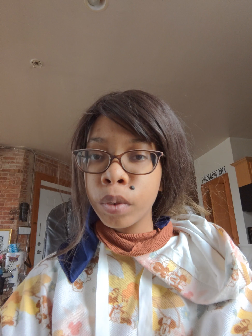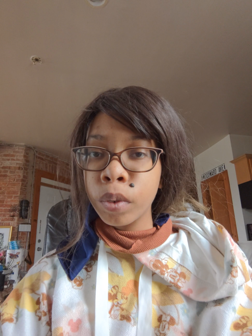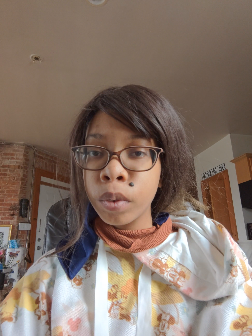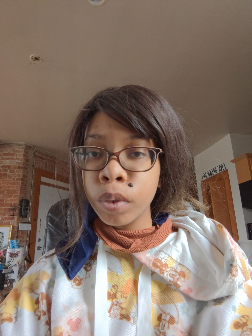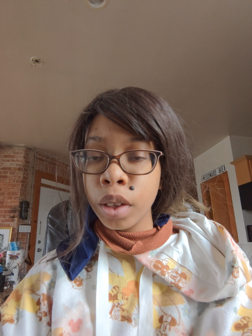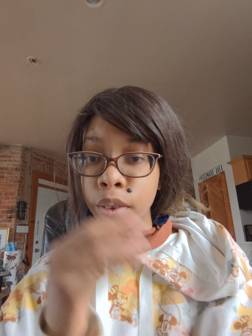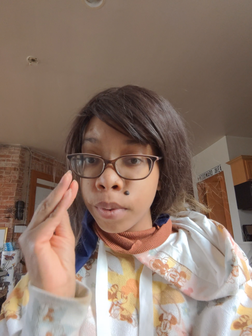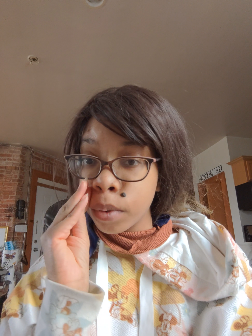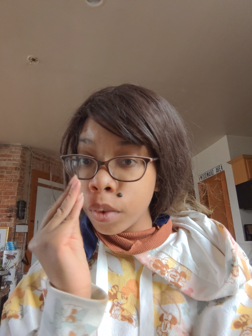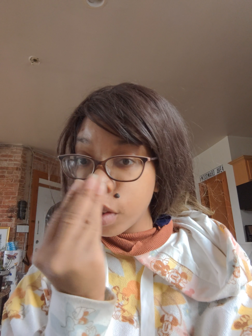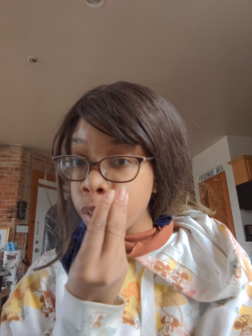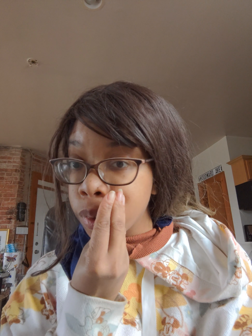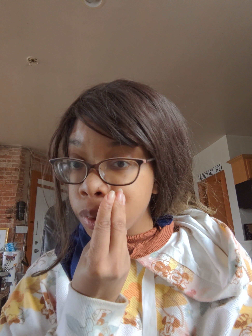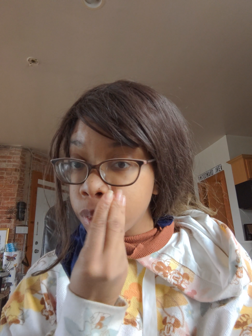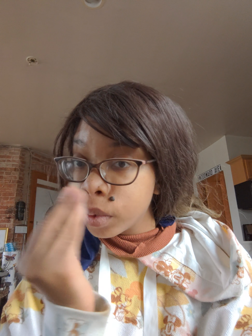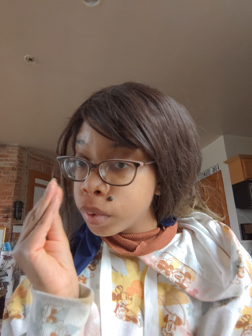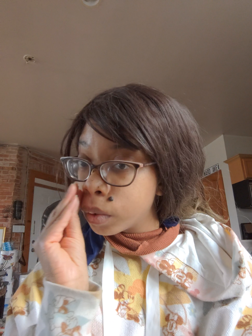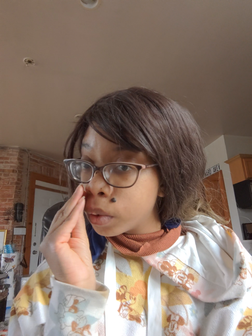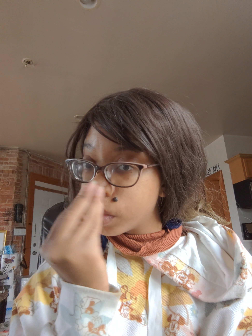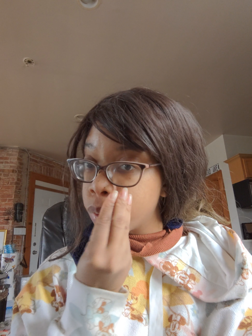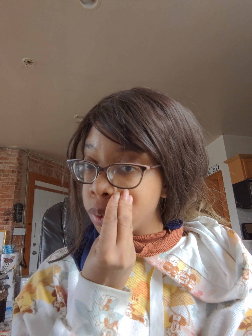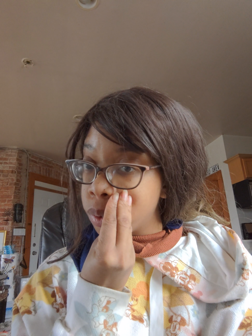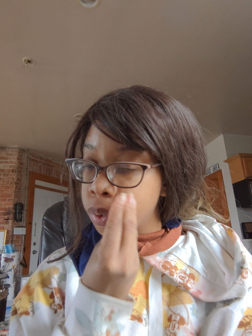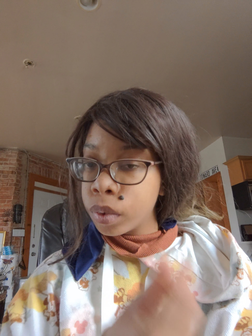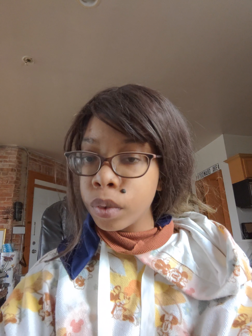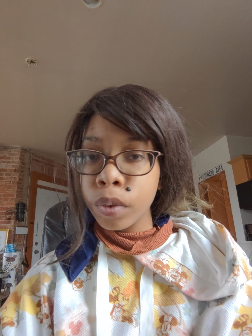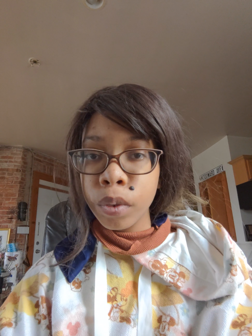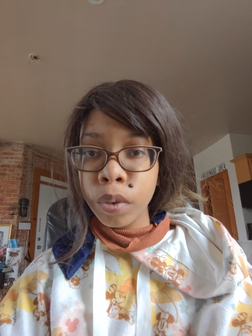flower